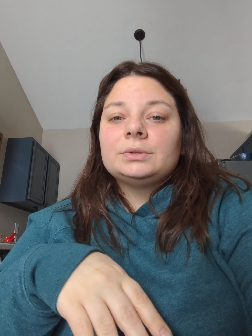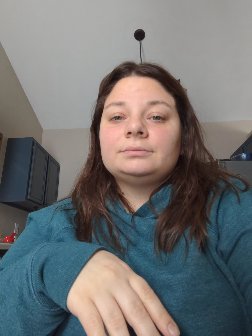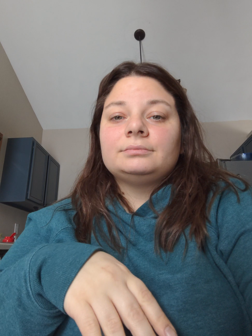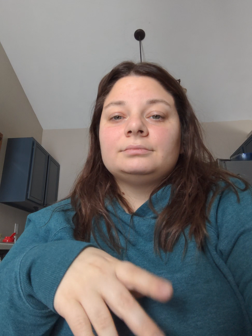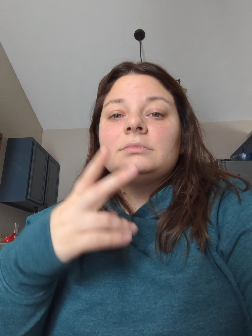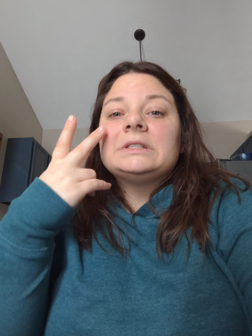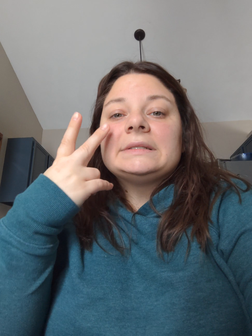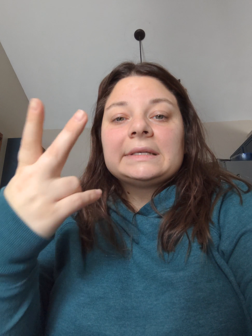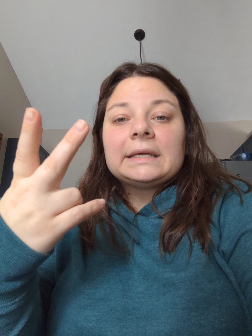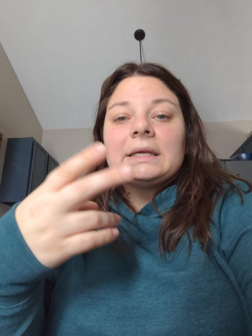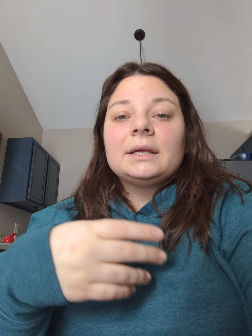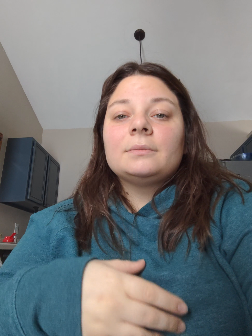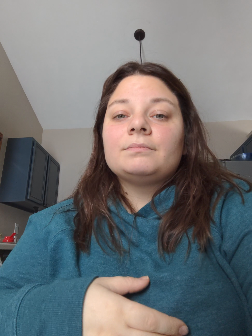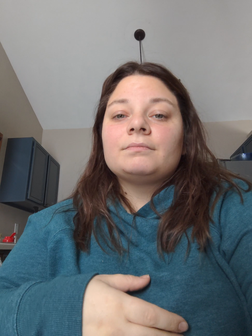see